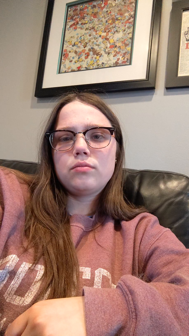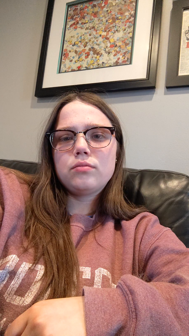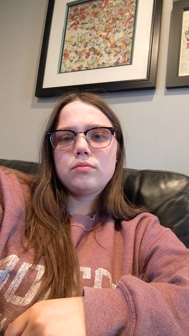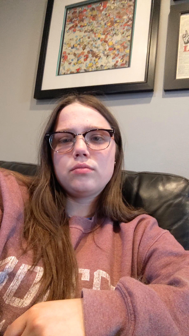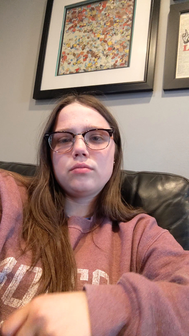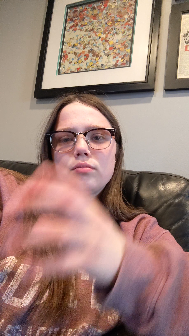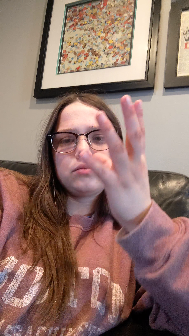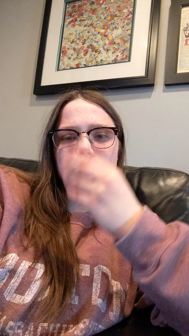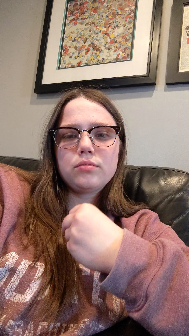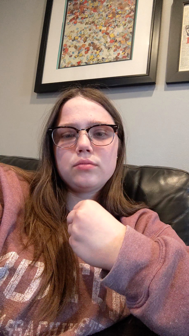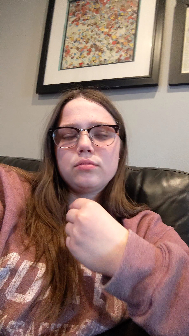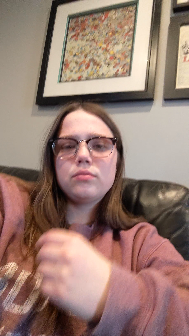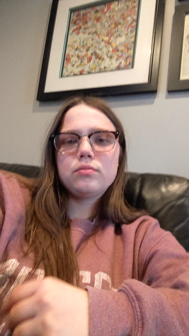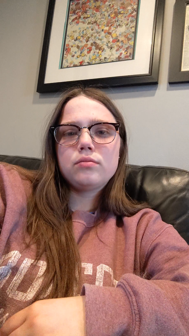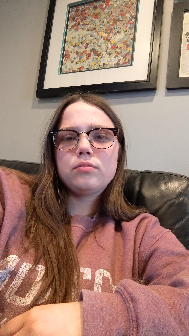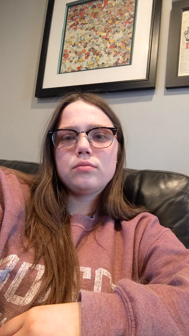asleep